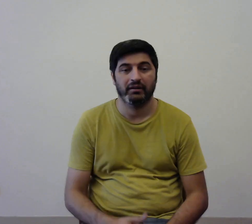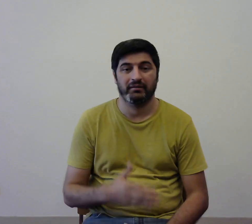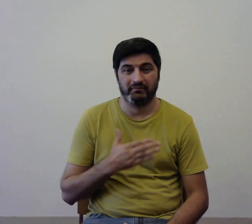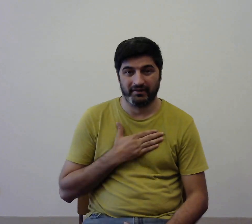mən